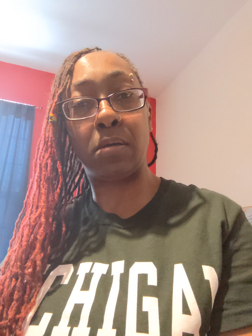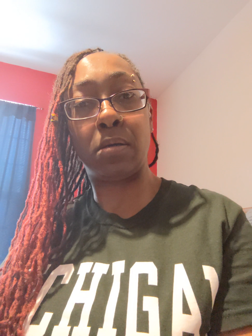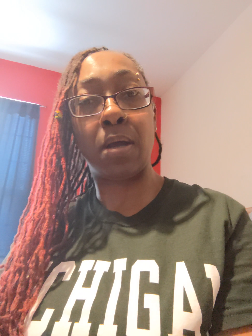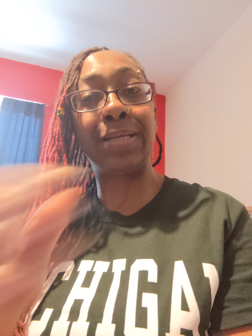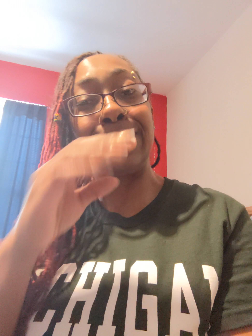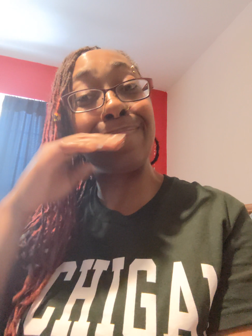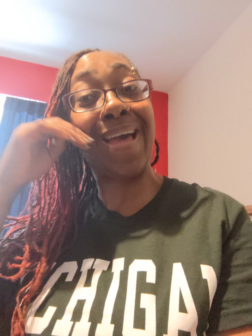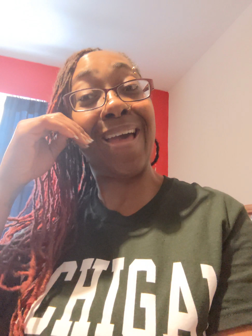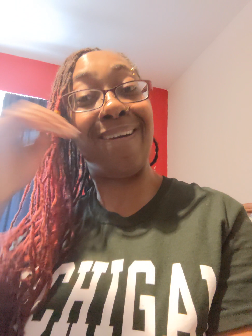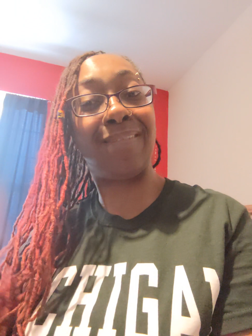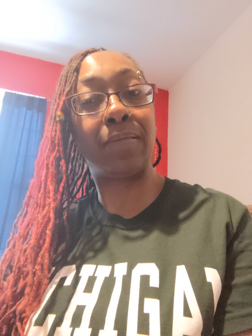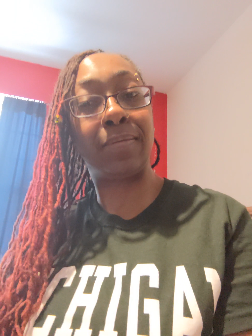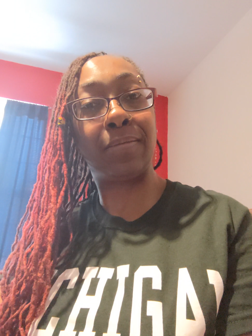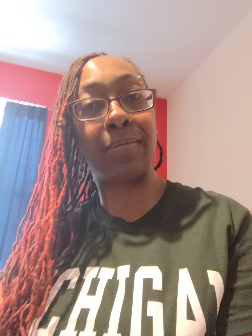smile